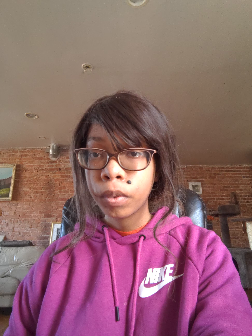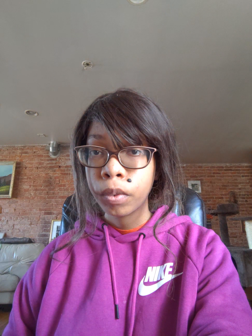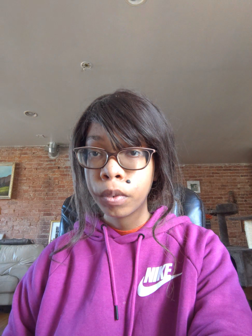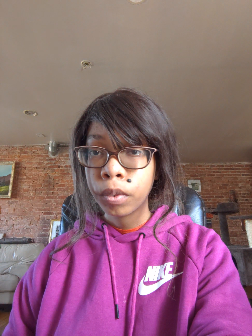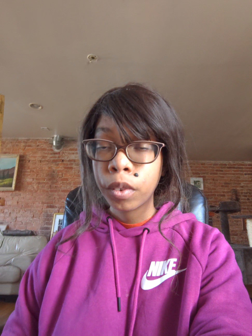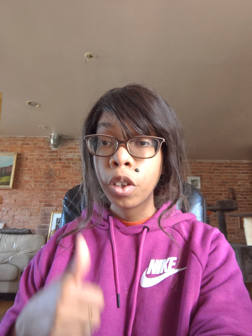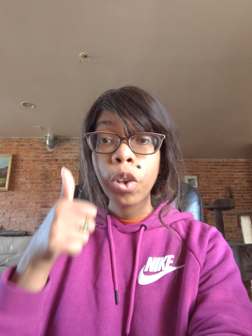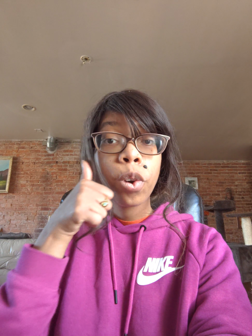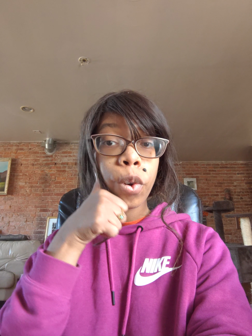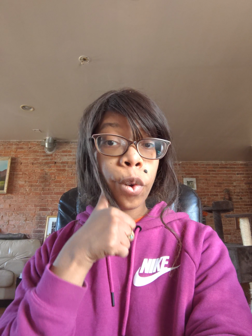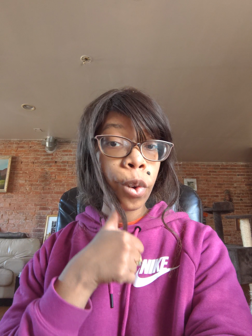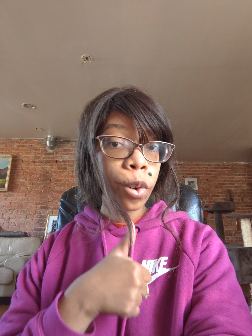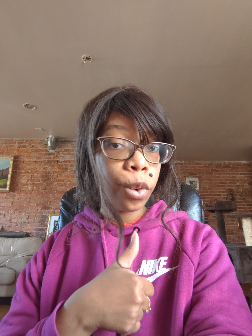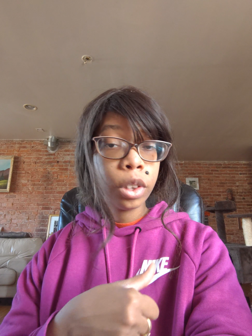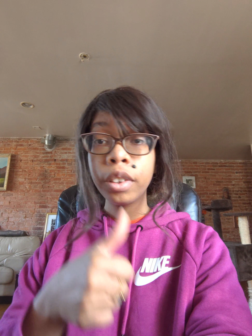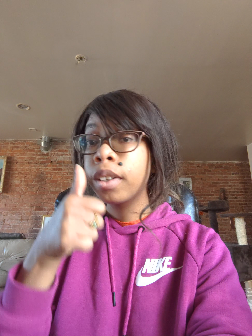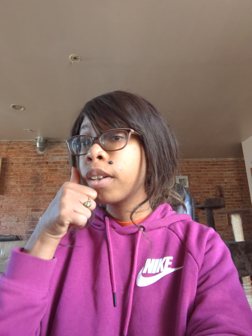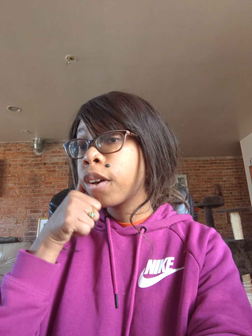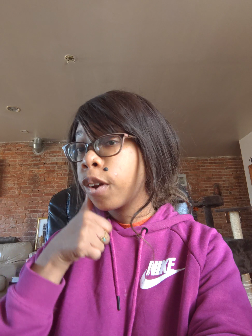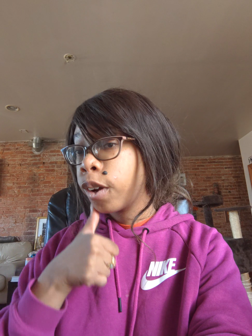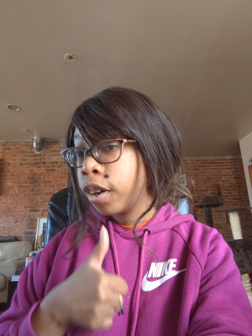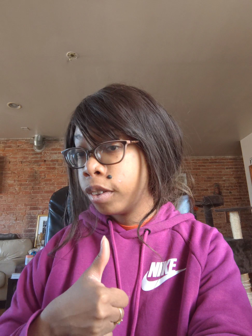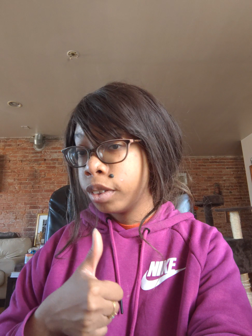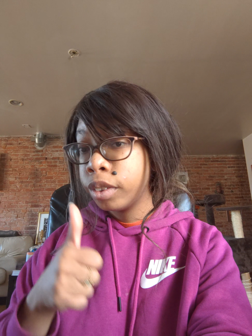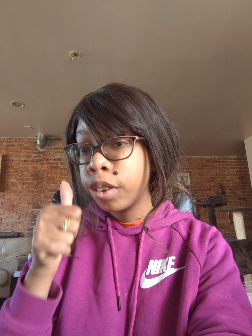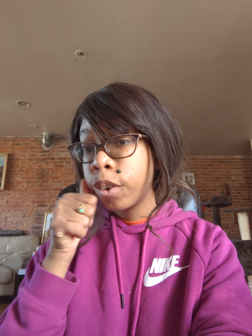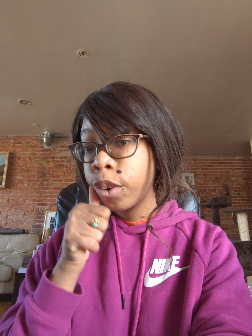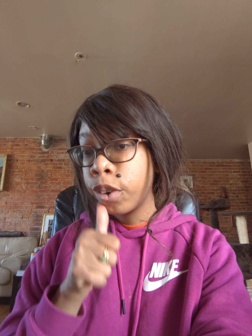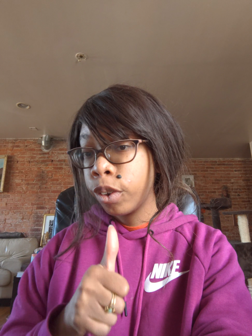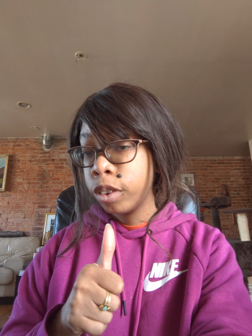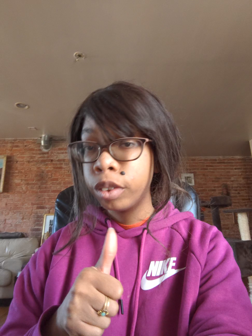girl